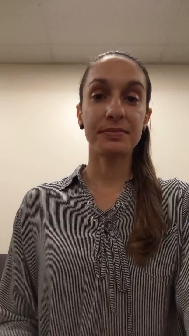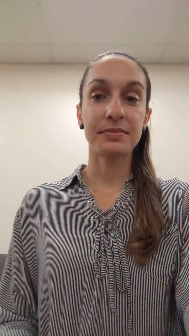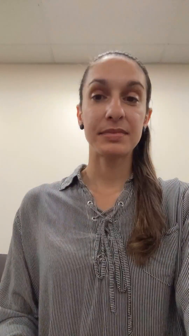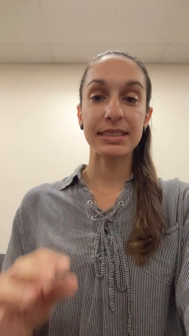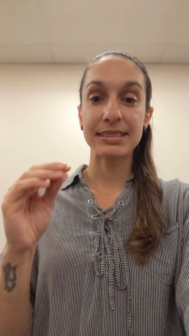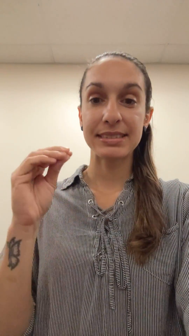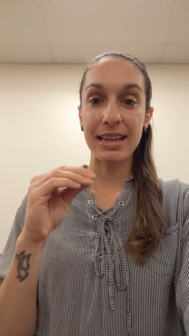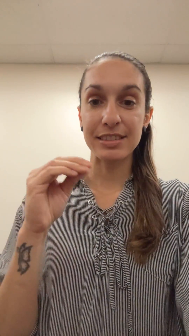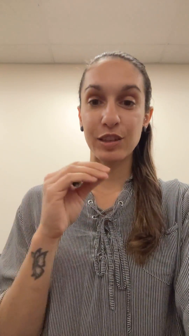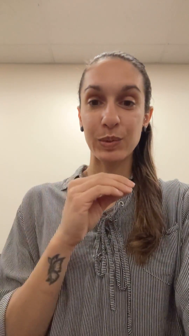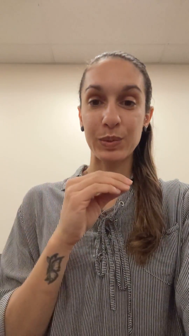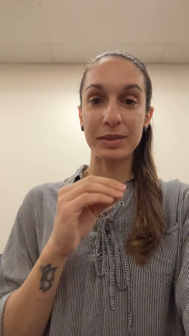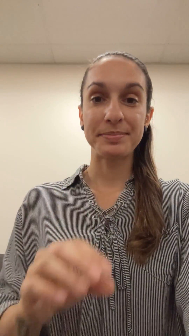dinosaur